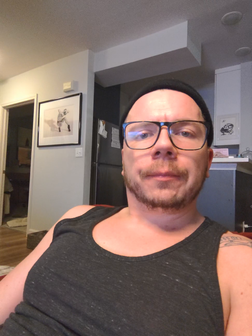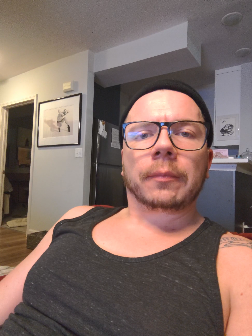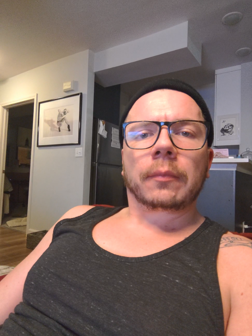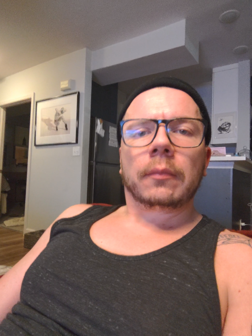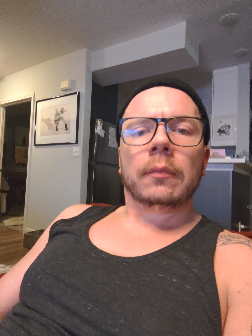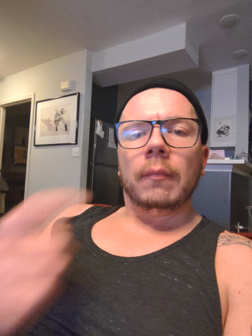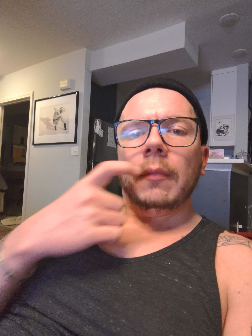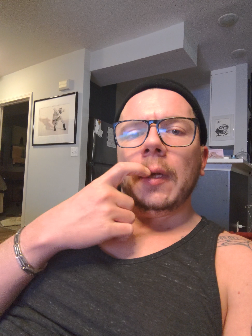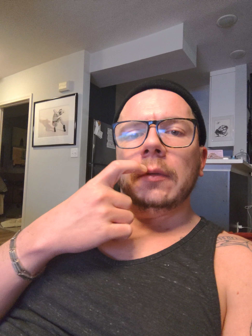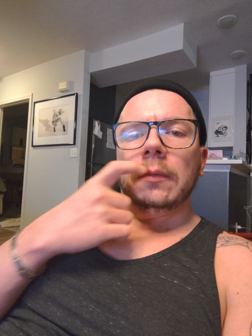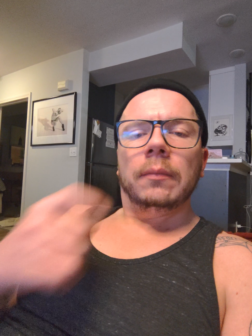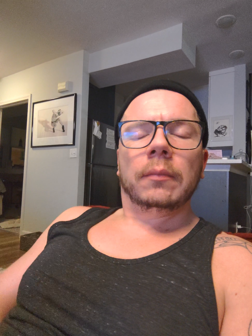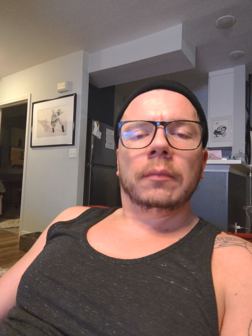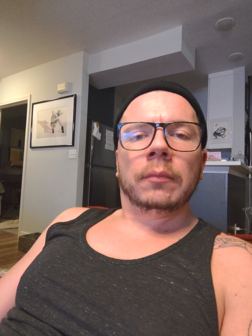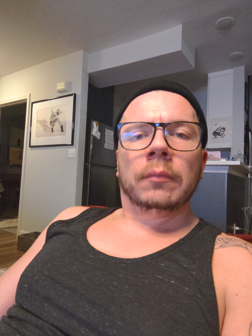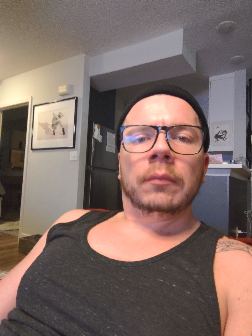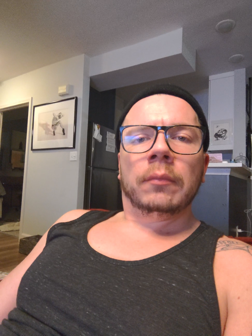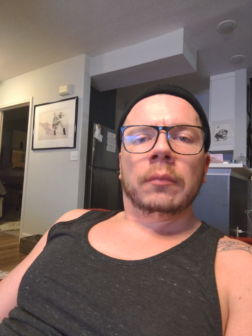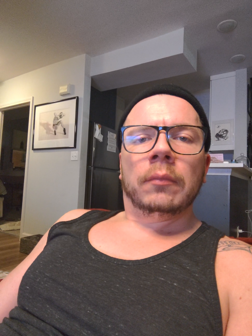window